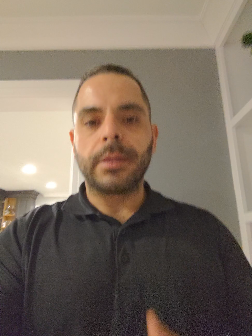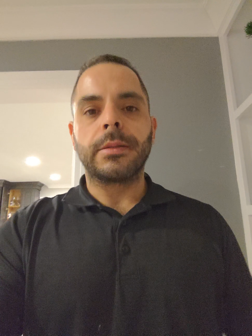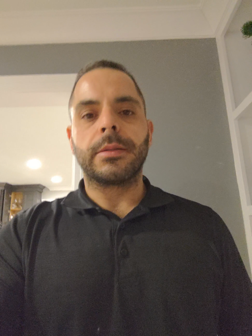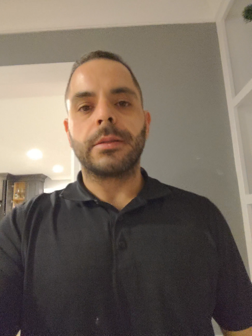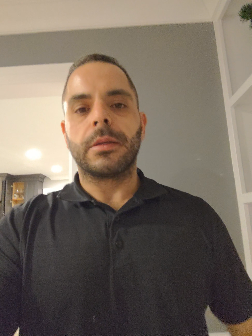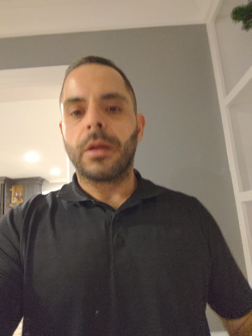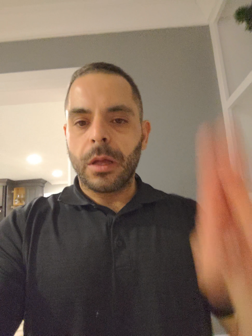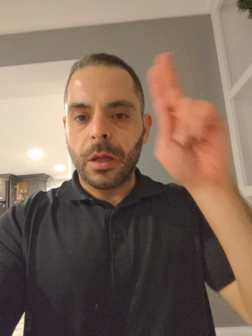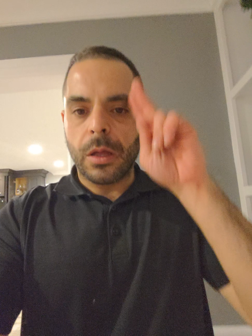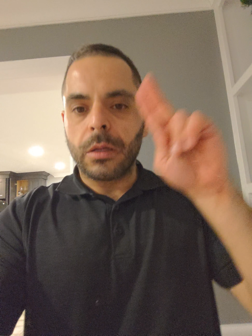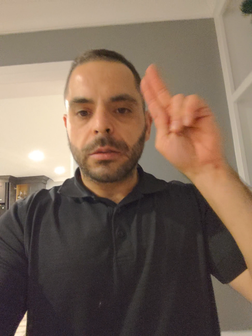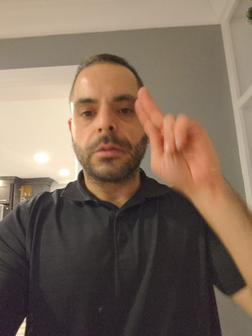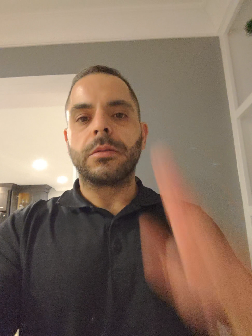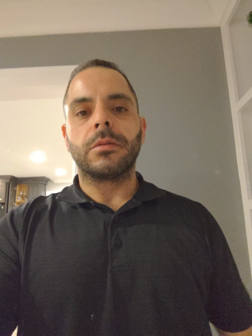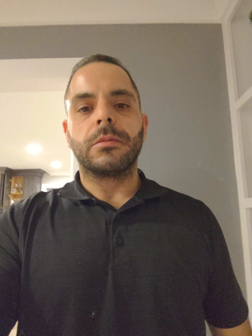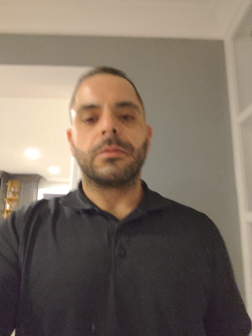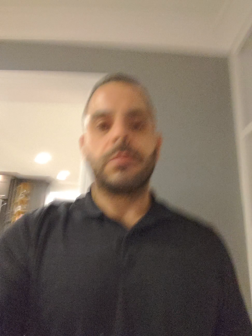uncle